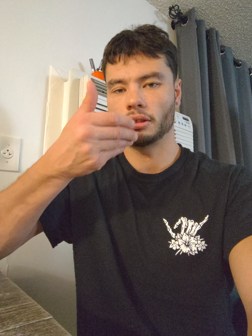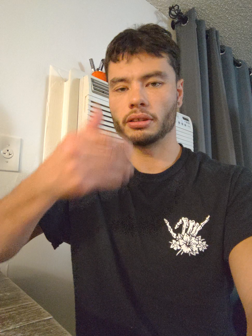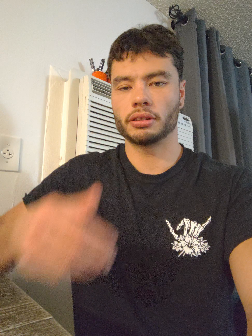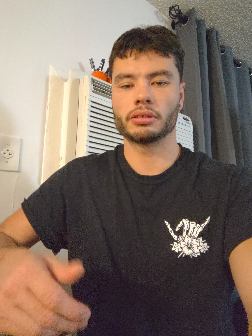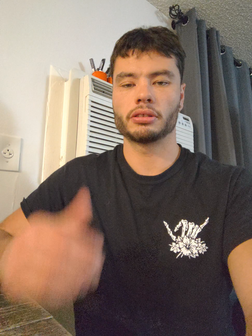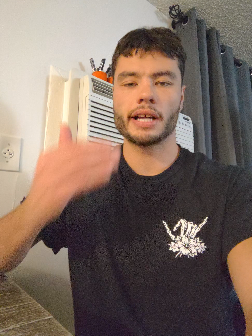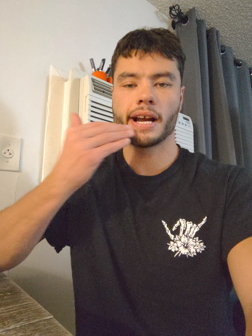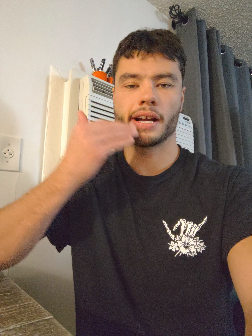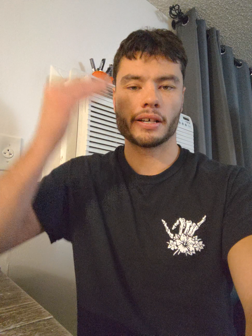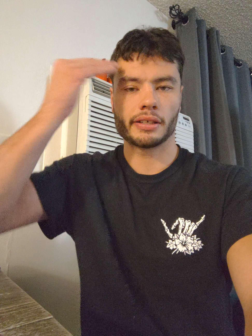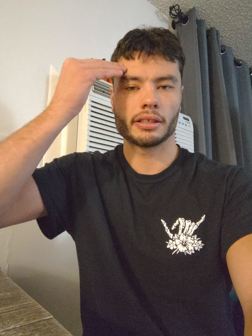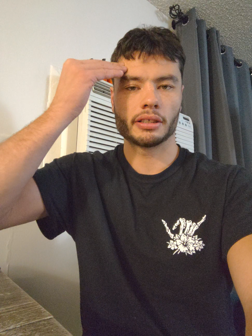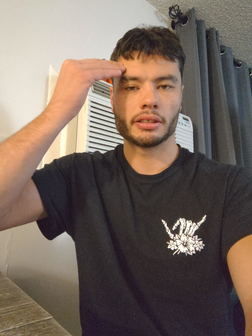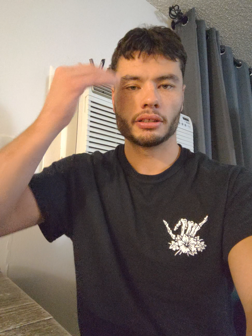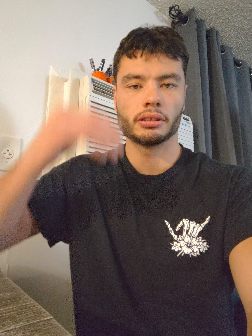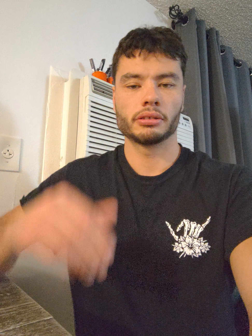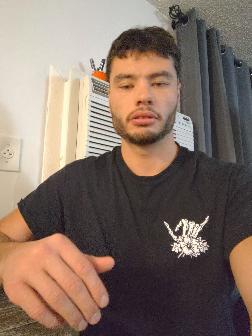head